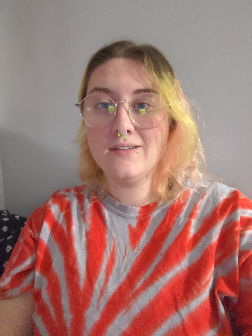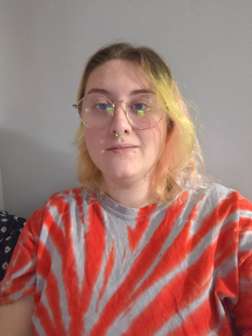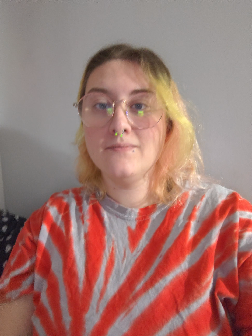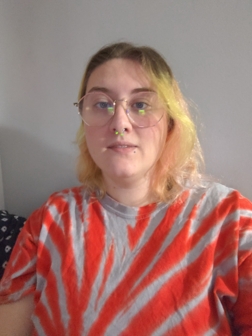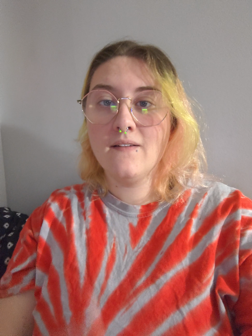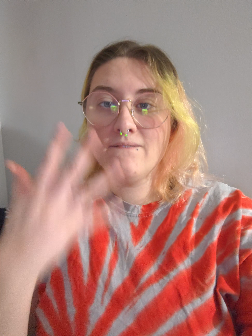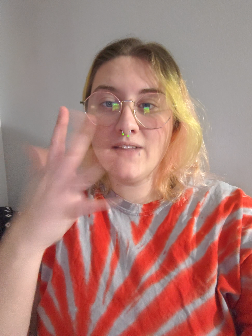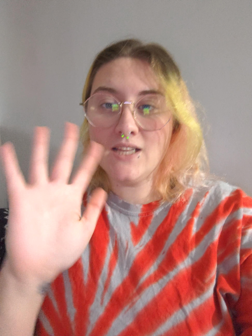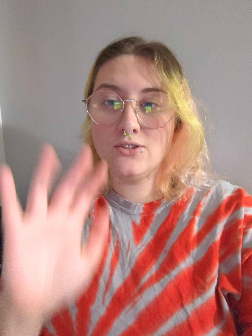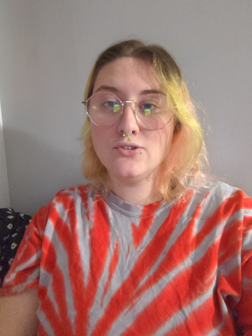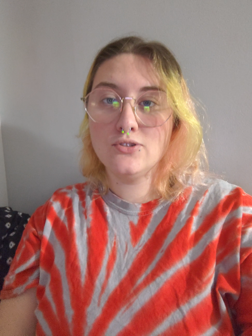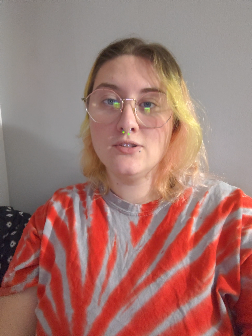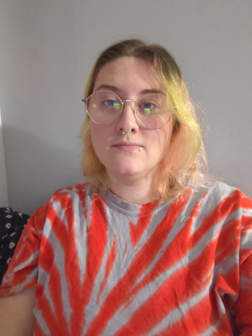finish